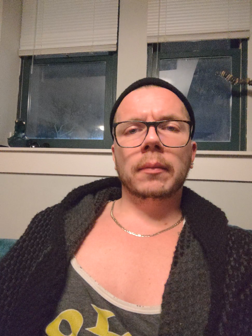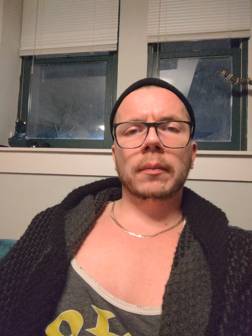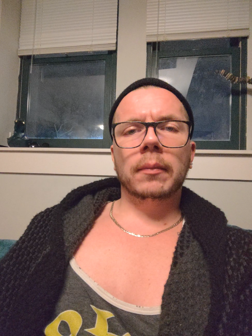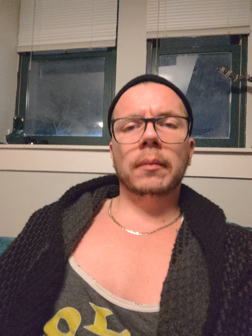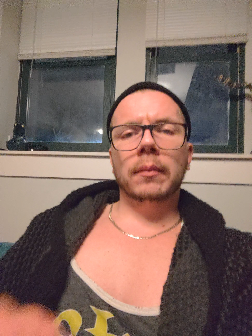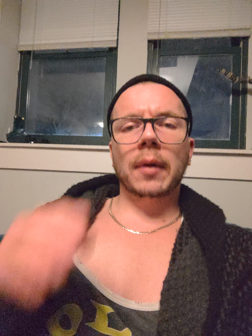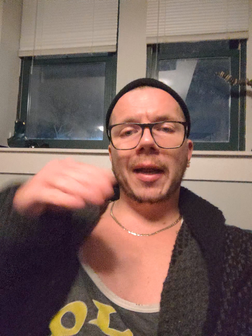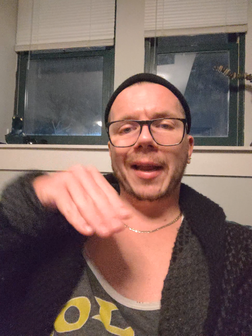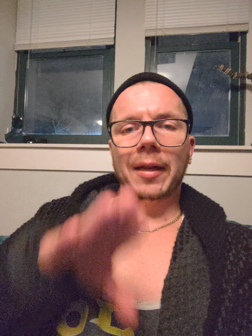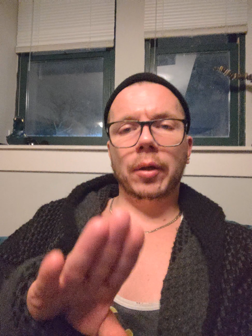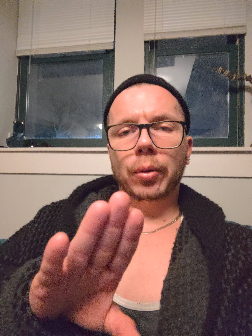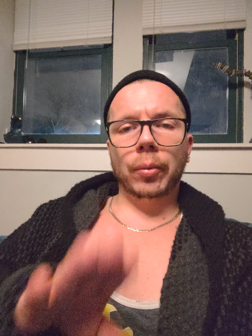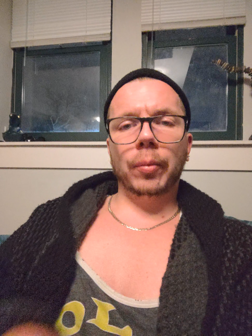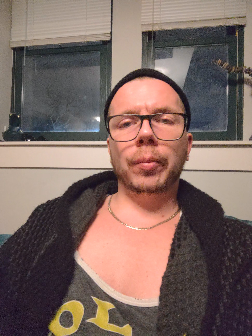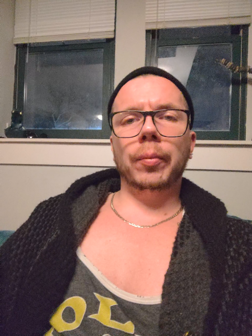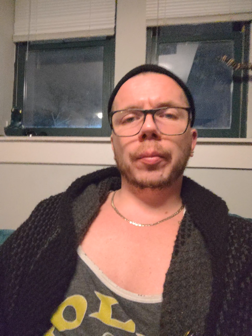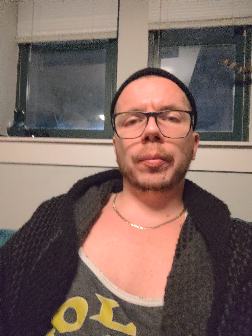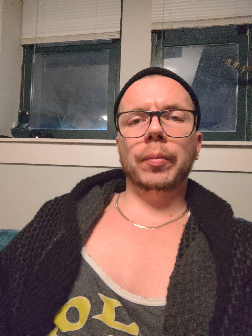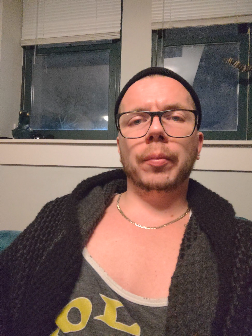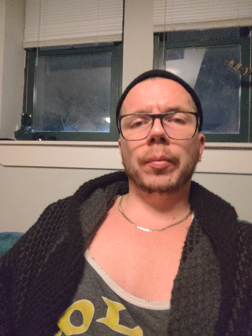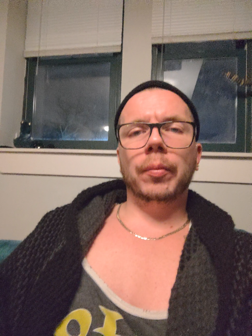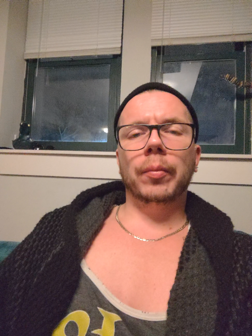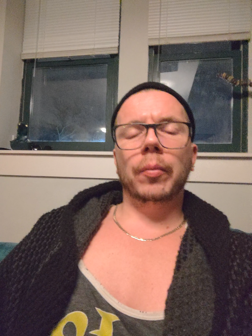into